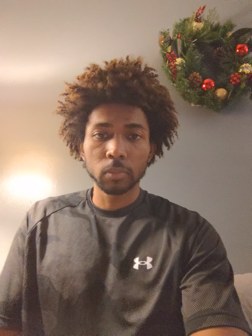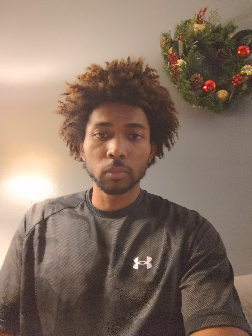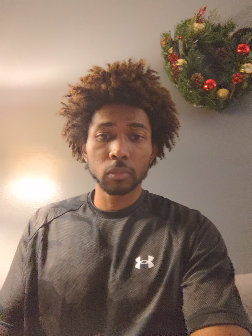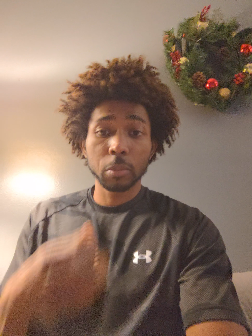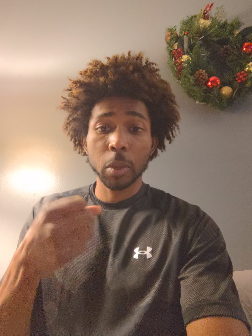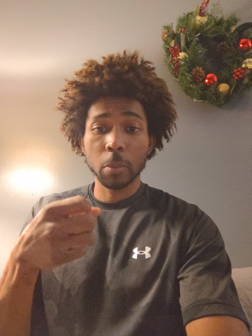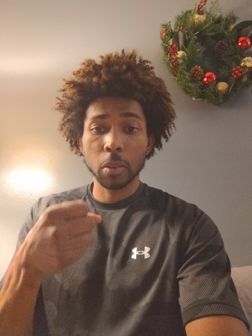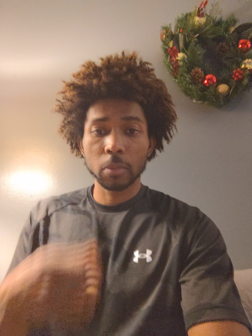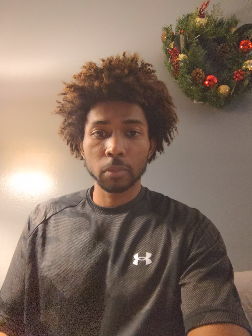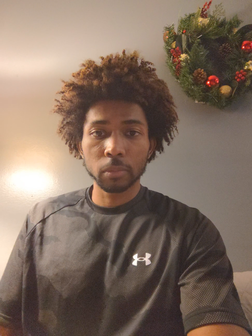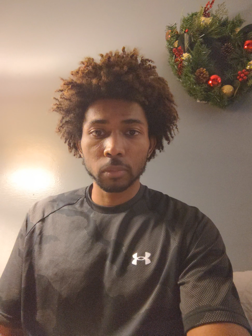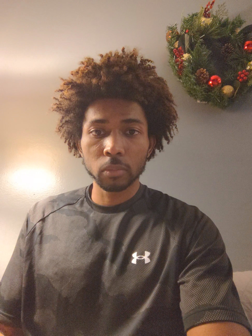milk